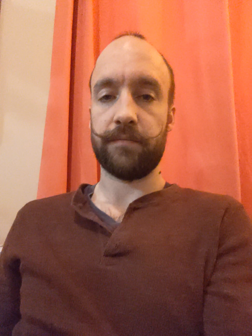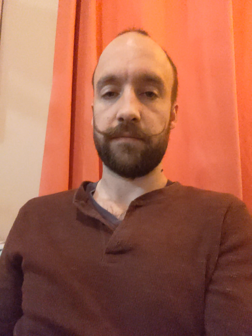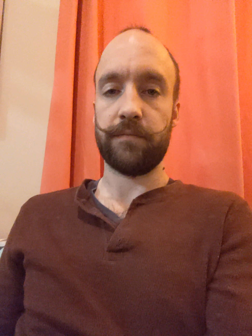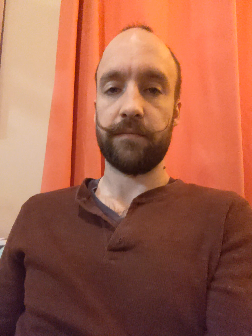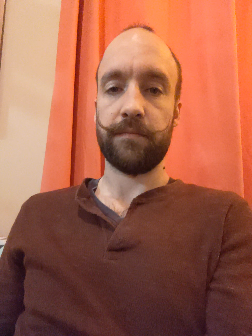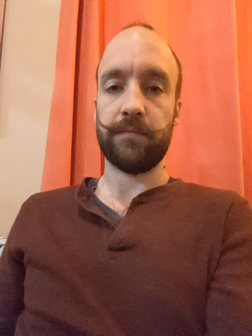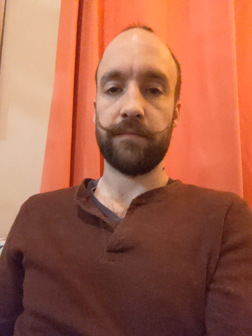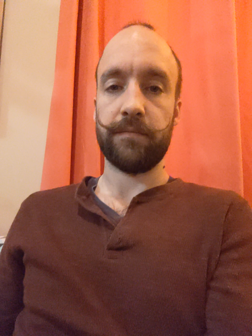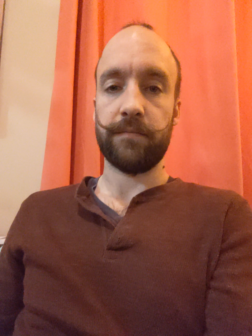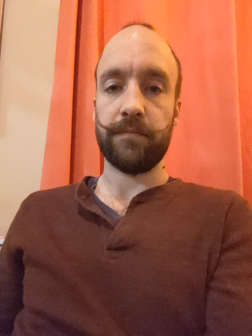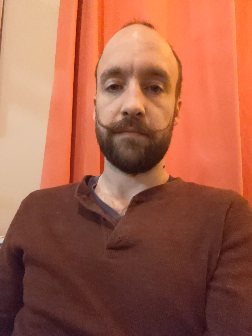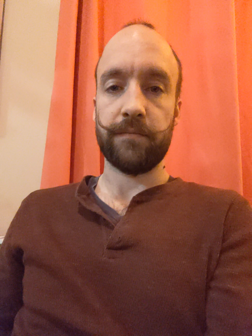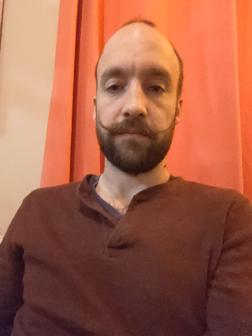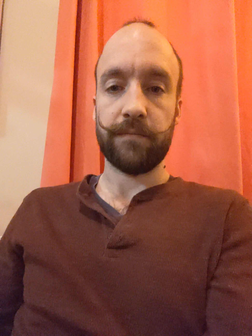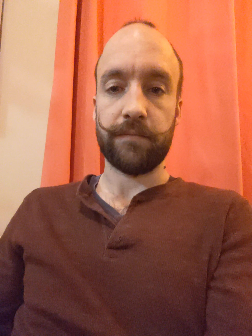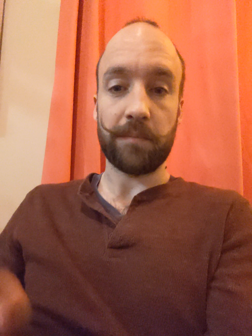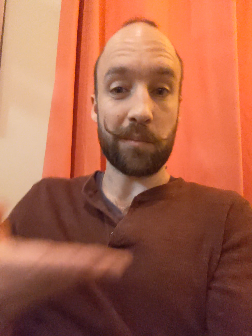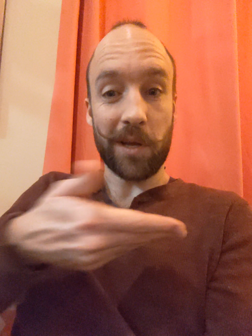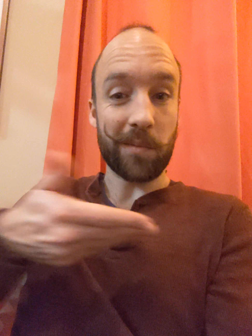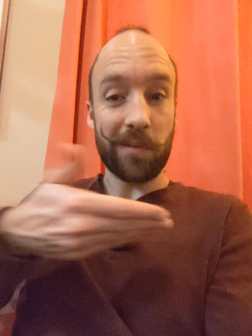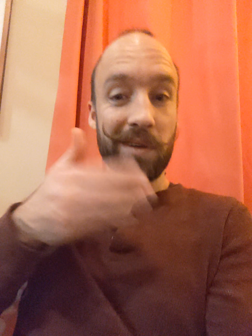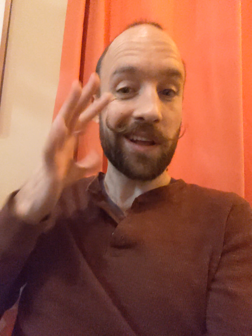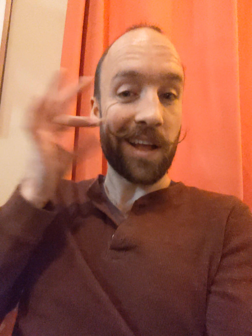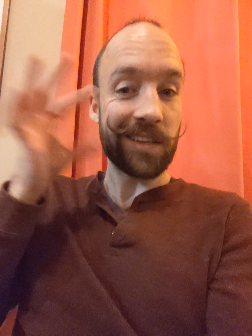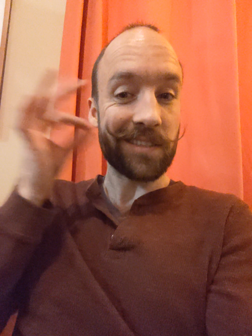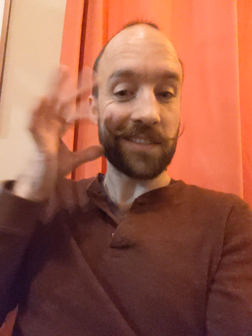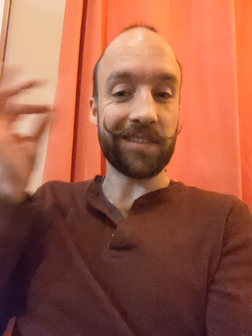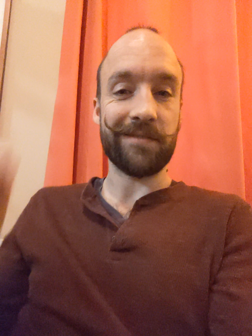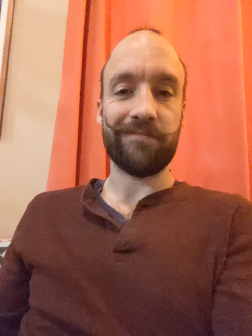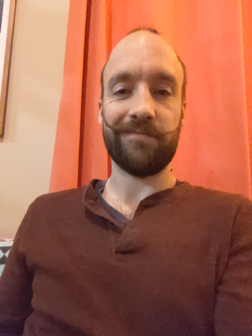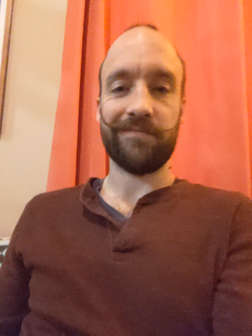kitty